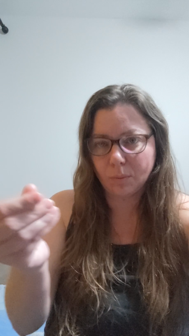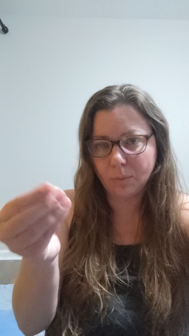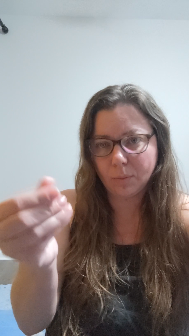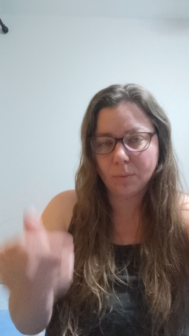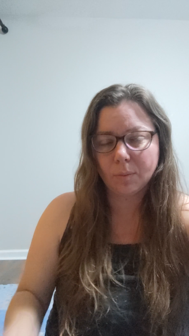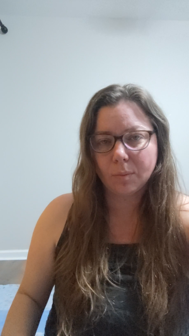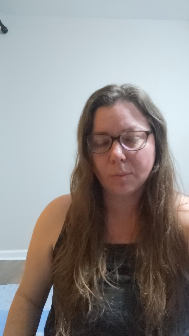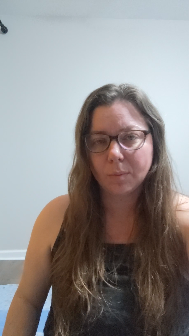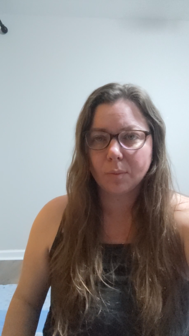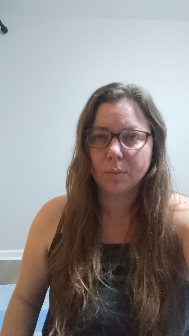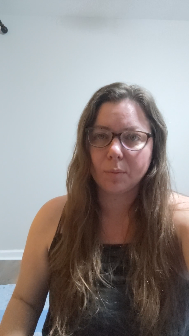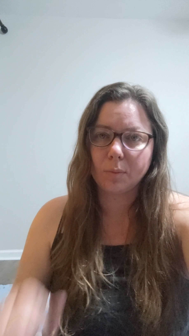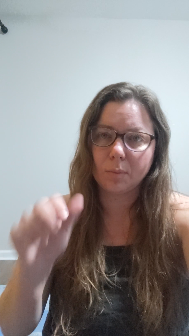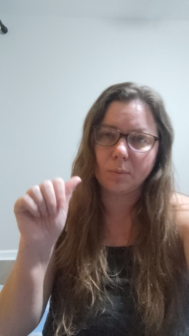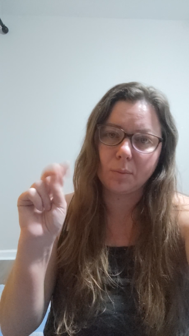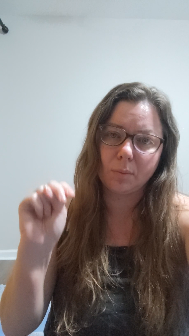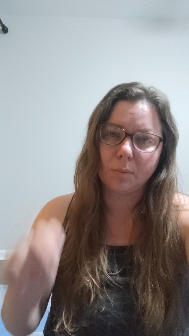an